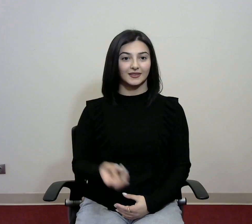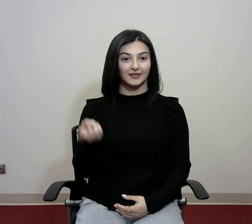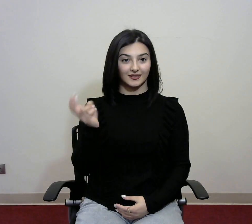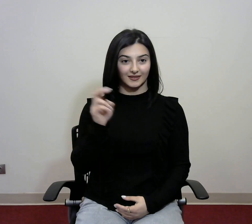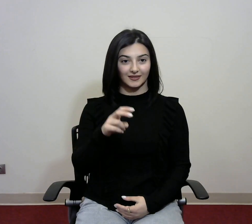gəlmək